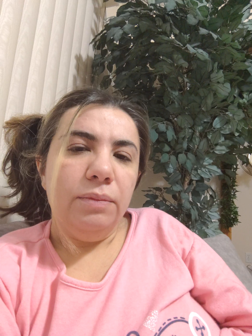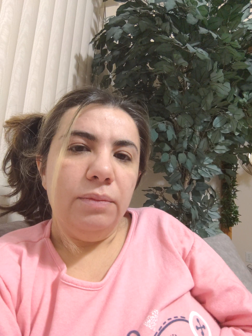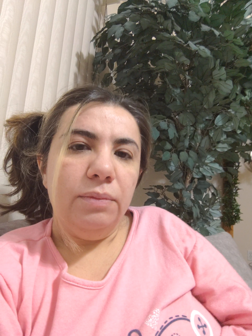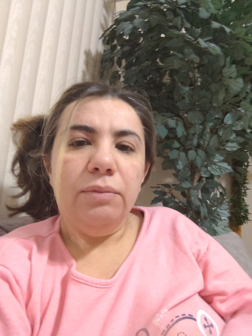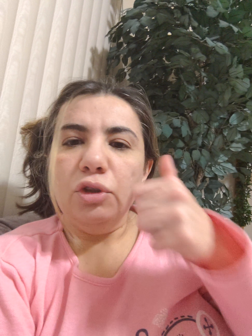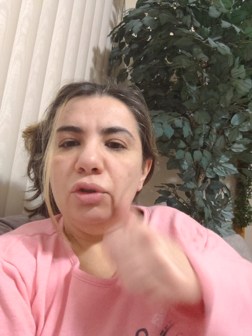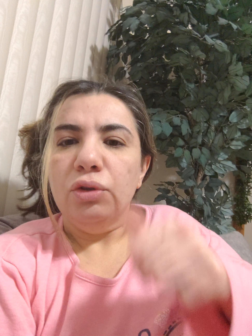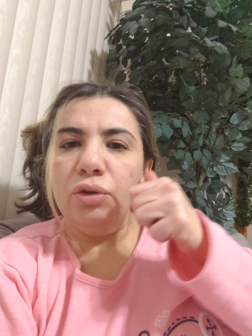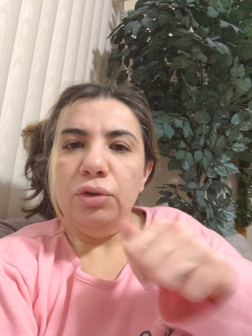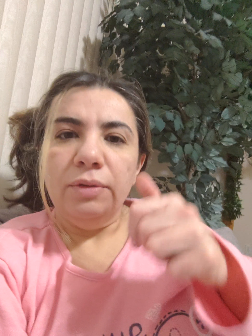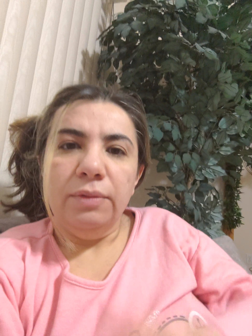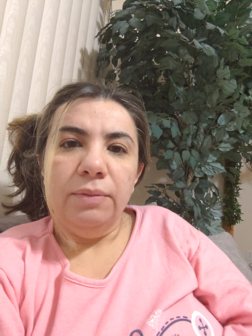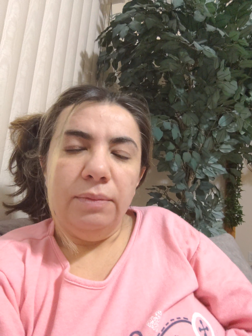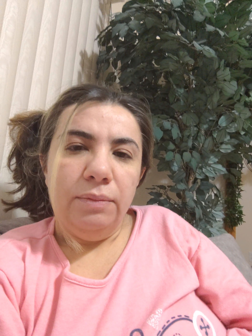girl